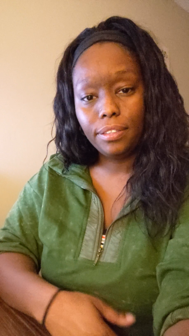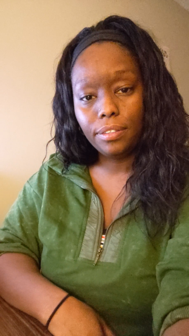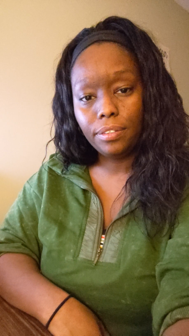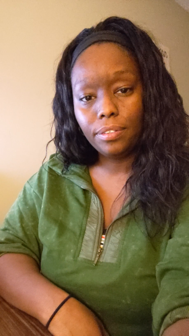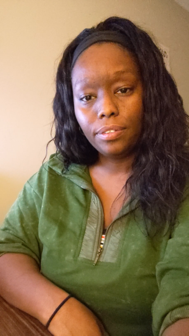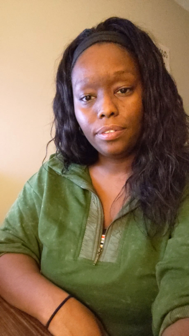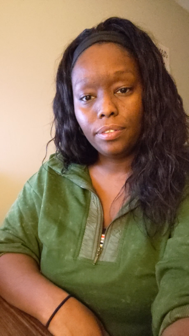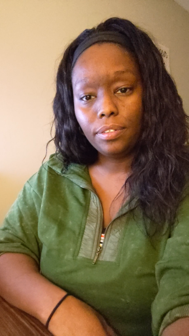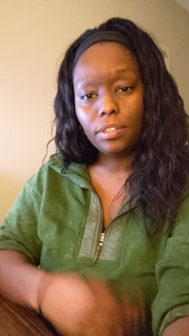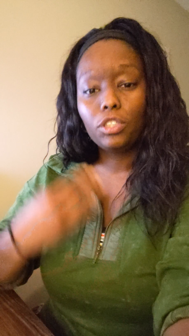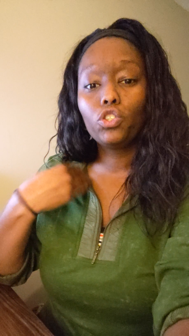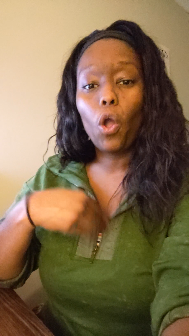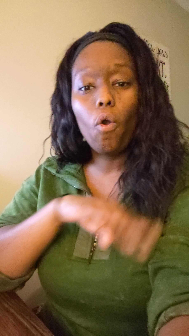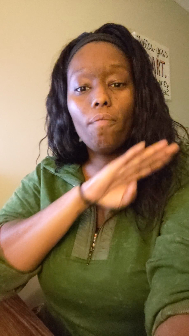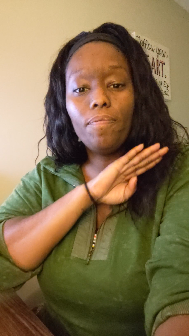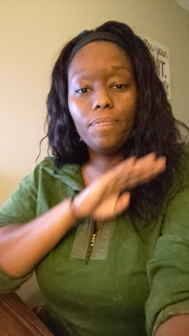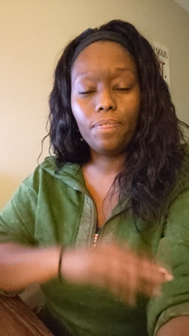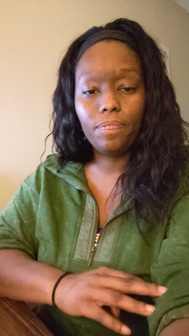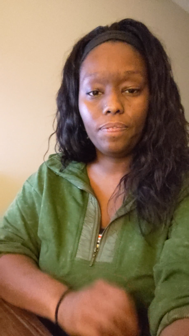scarf